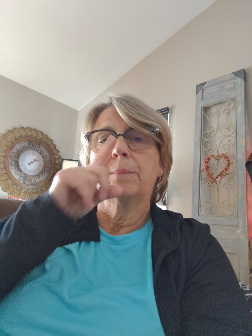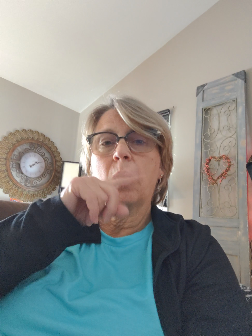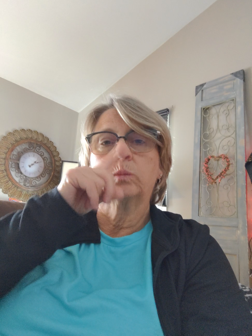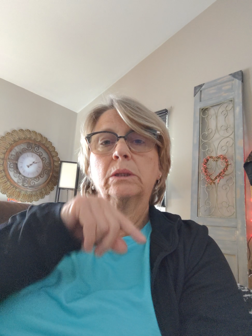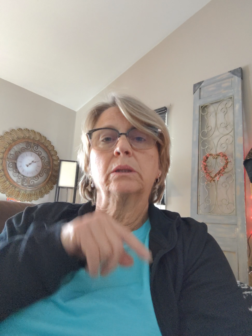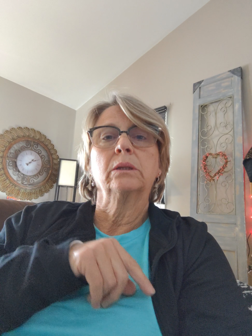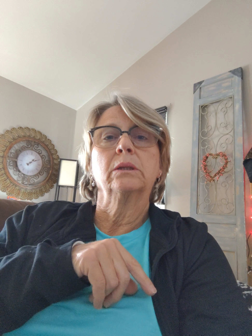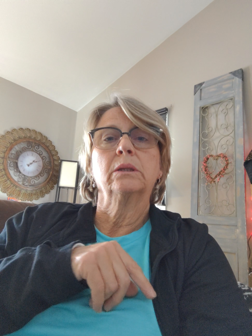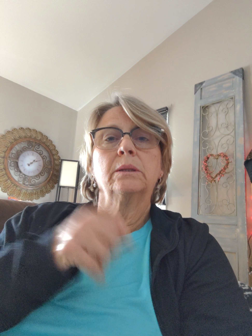mouse